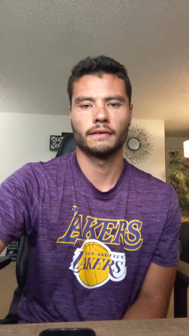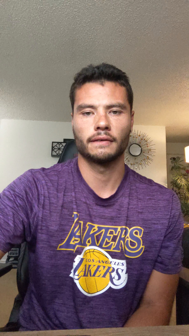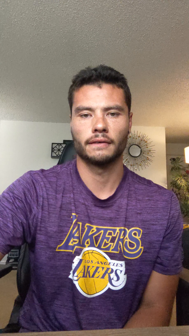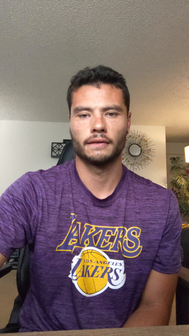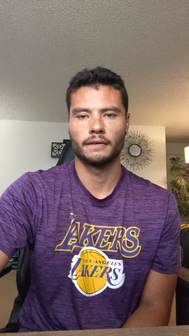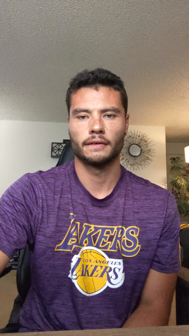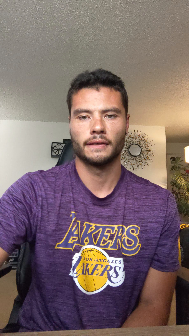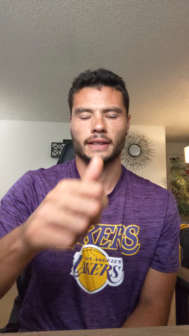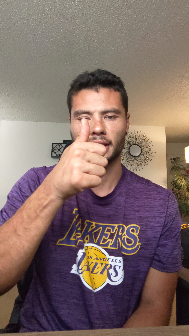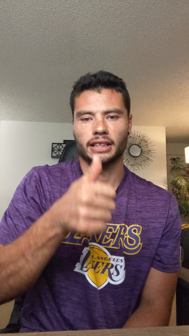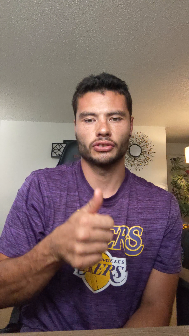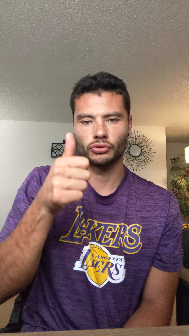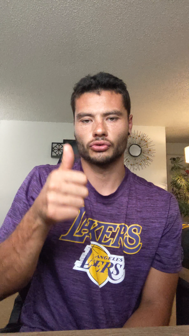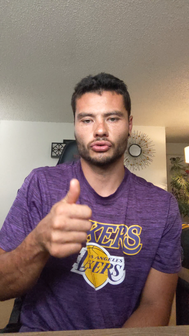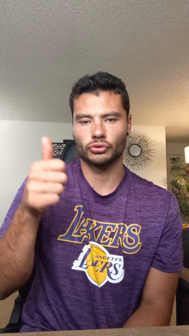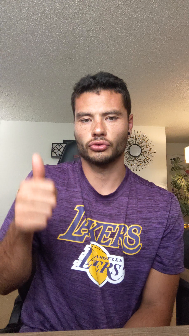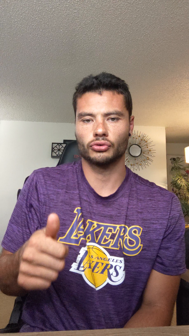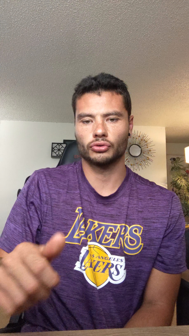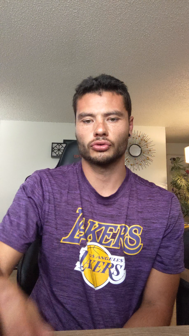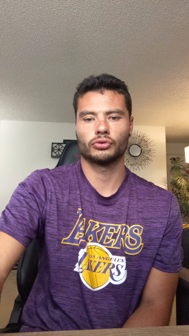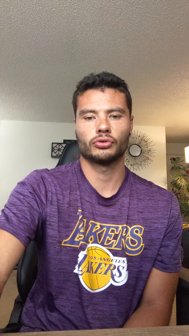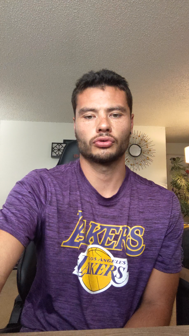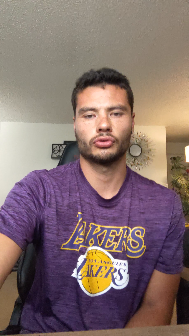each